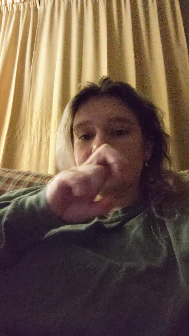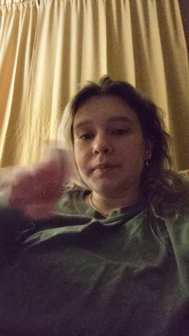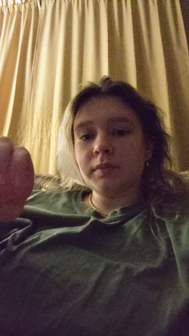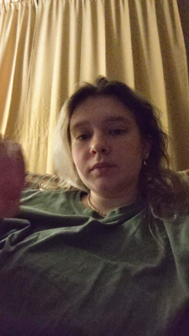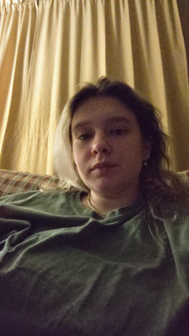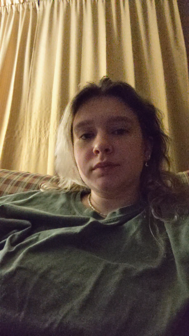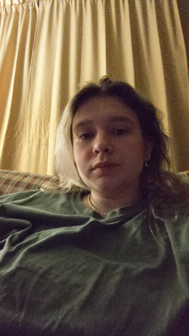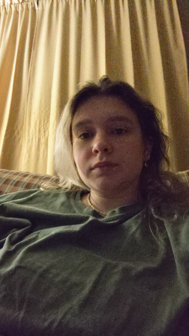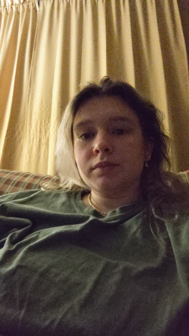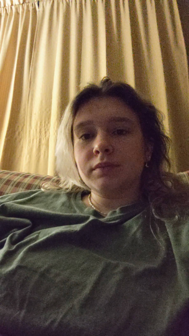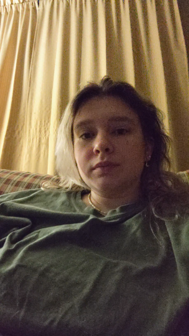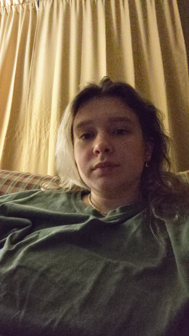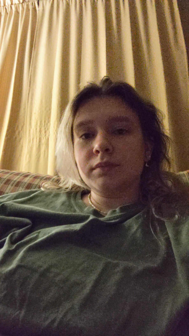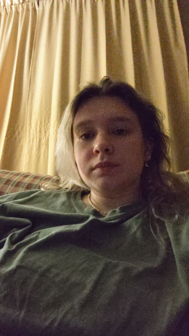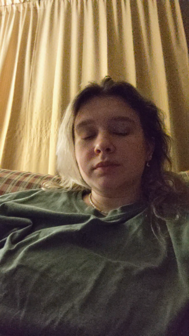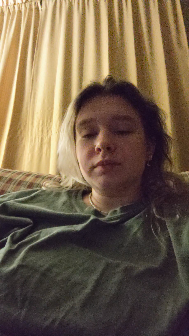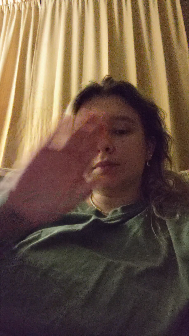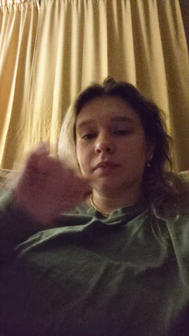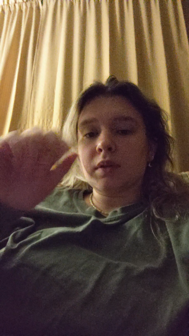baa baa